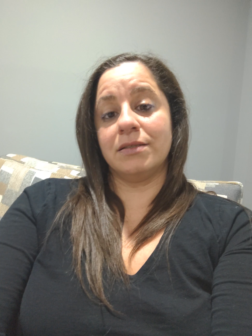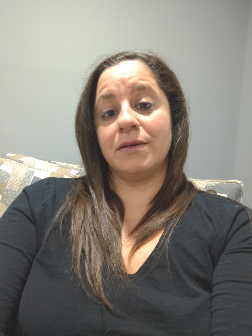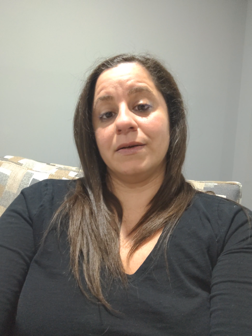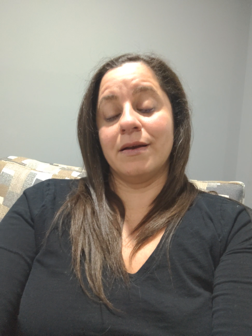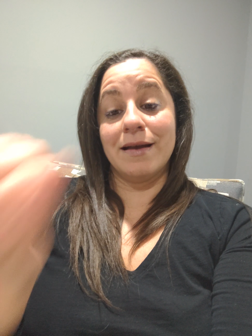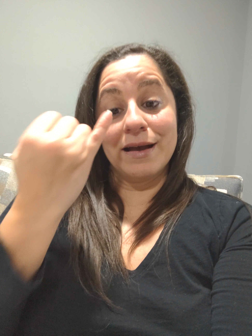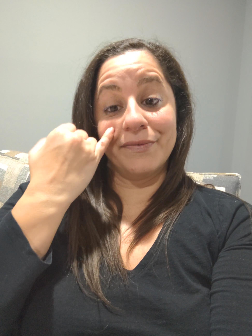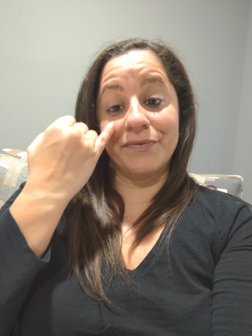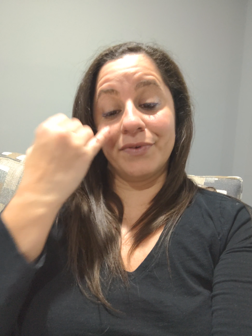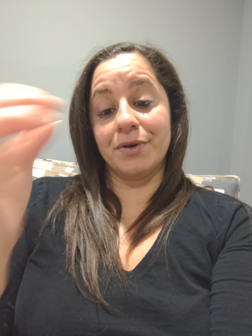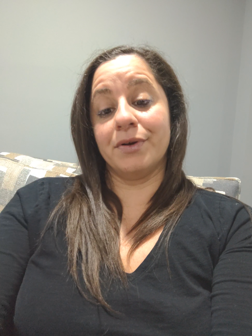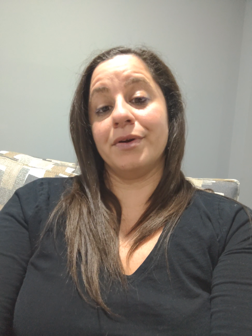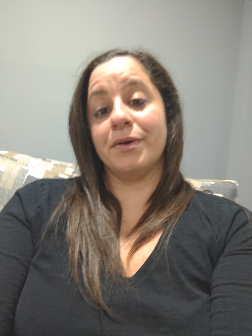if